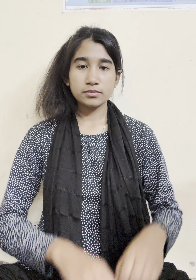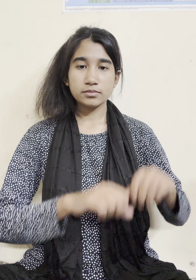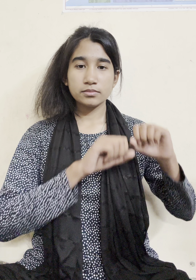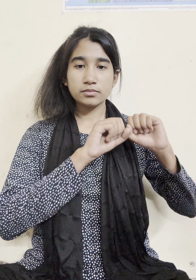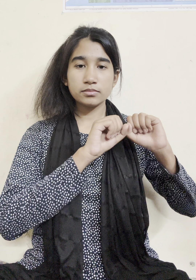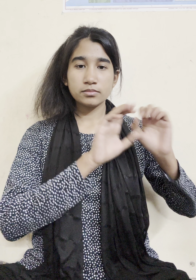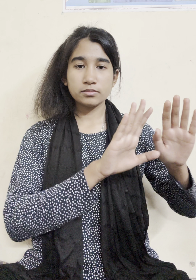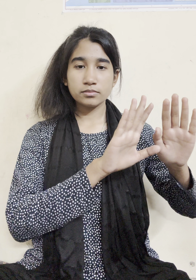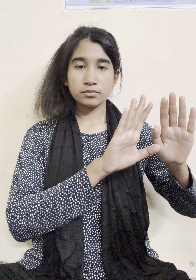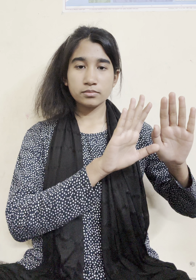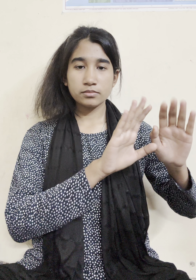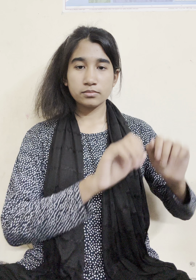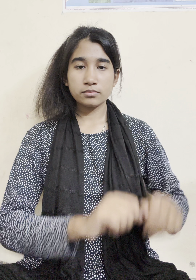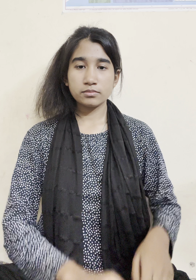ধাক্কা দেওয়া